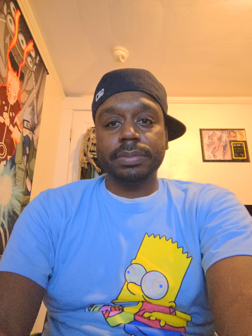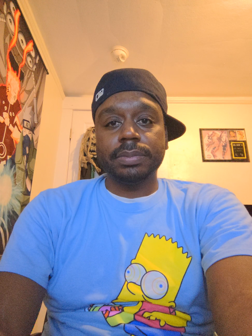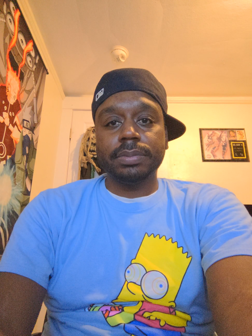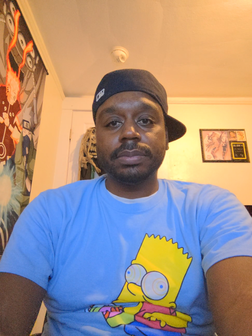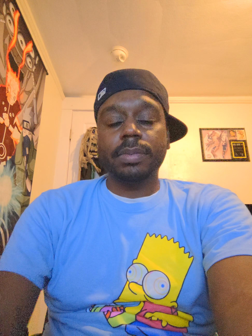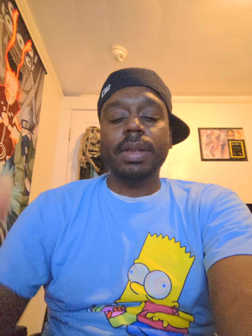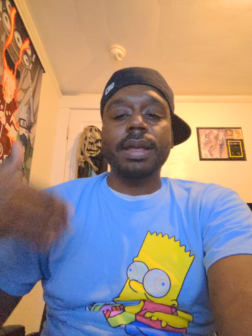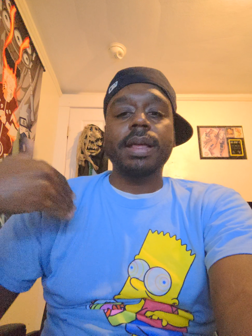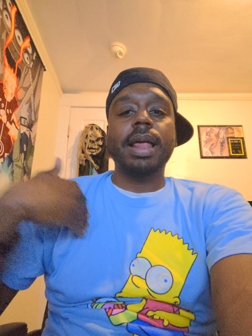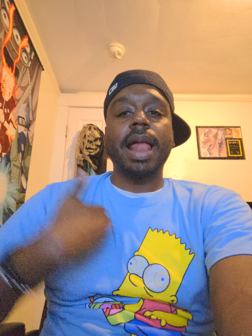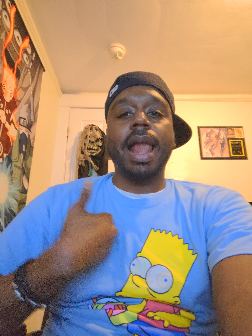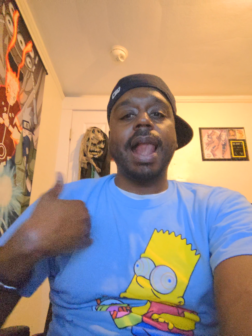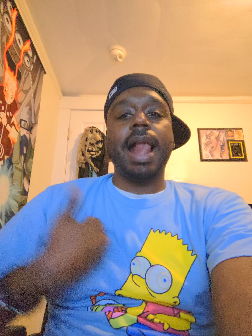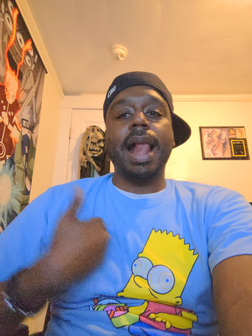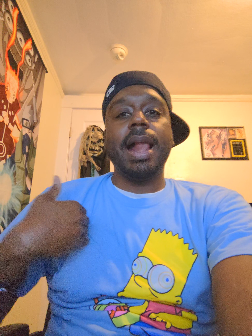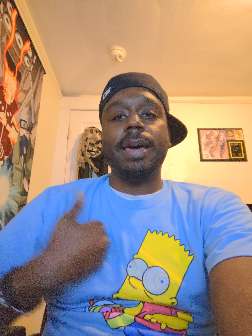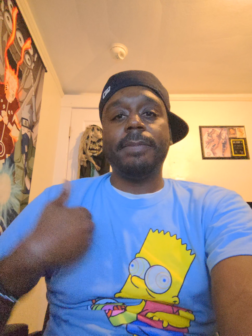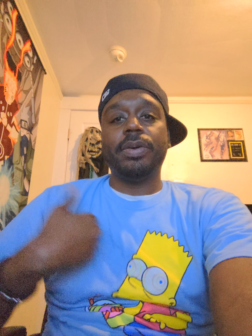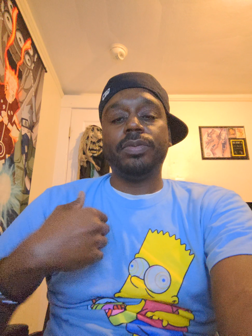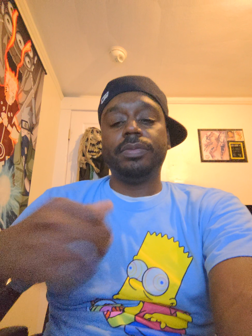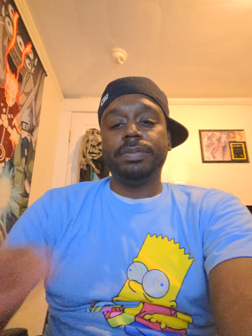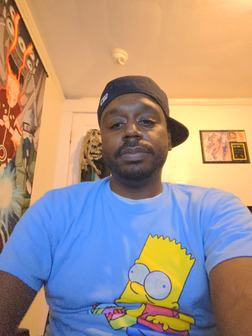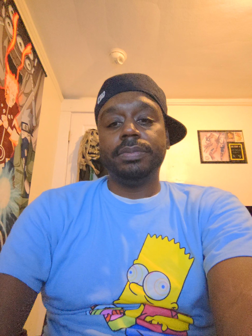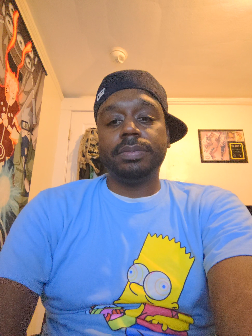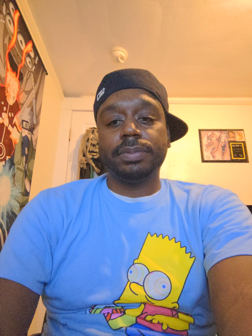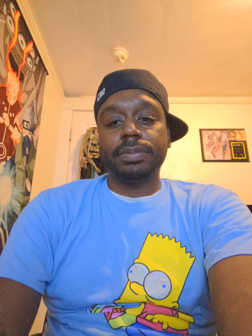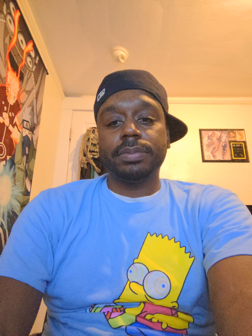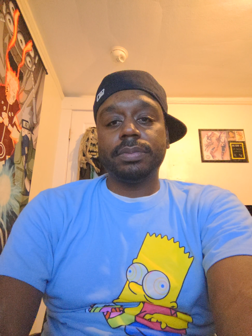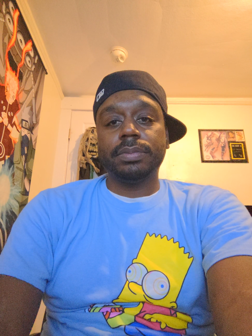animal